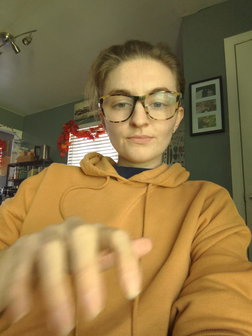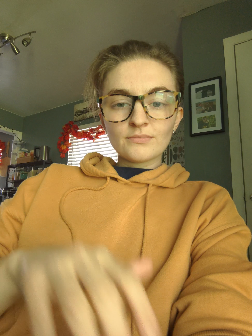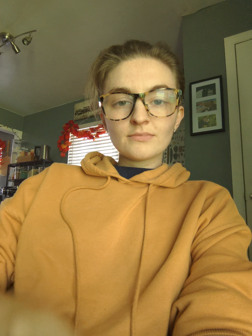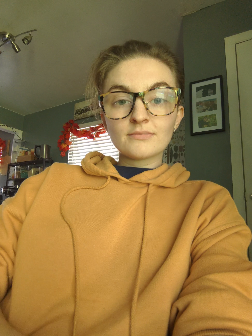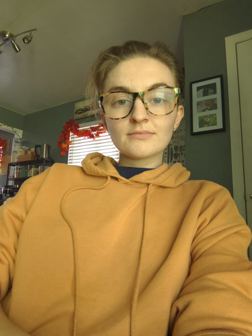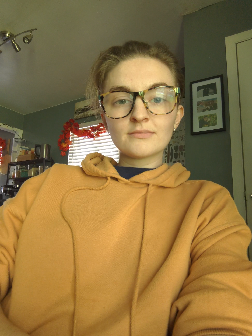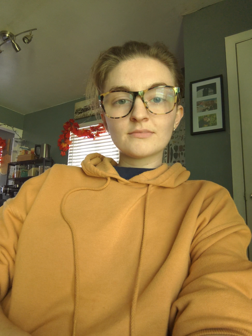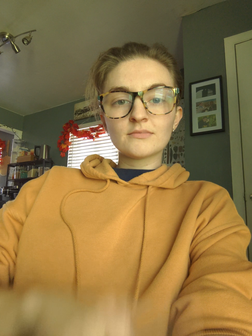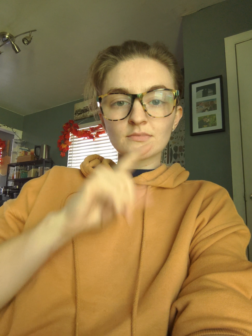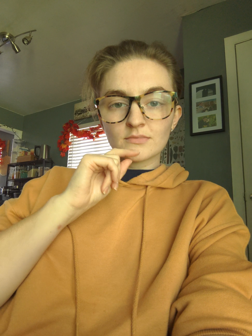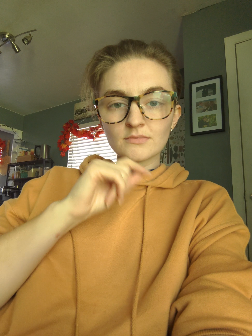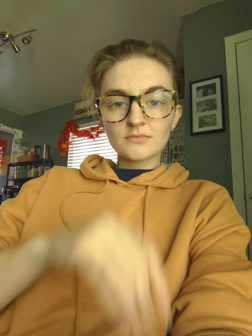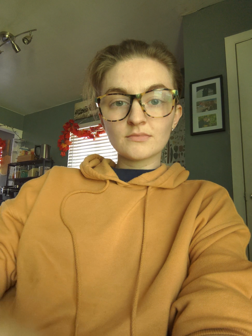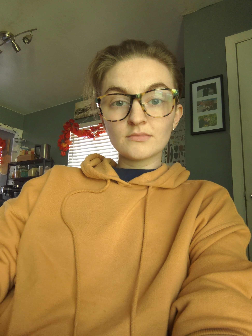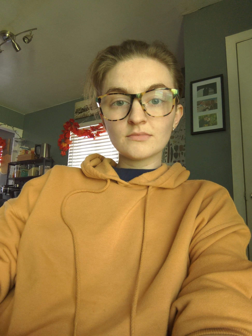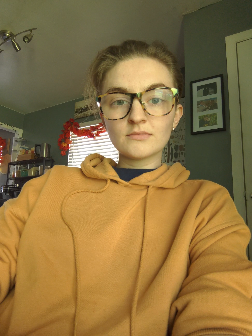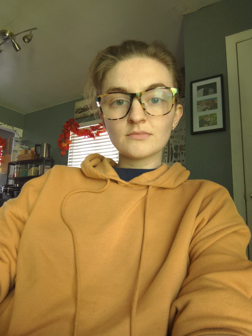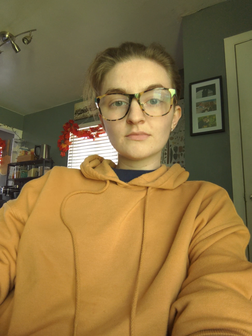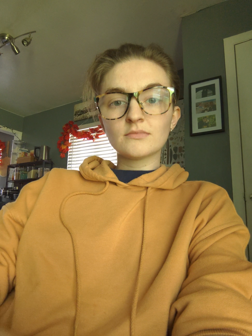chicken